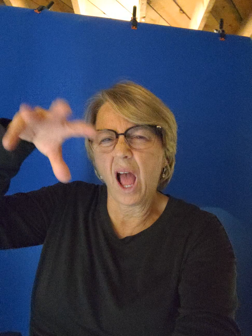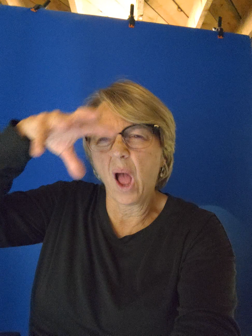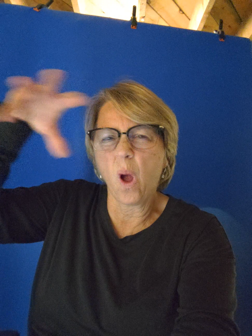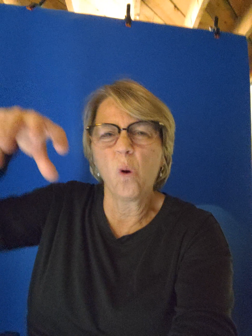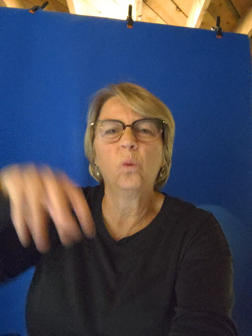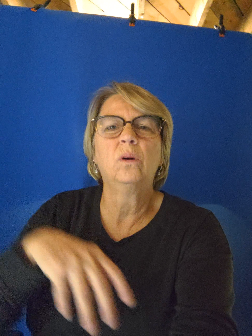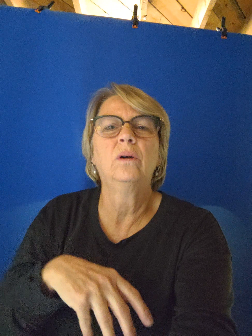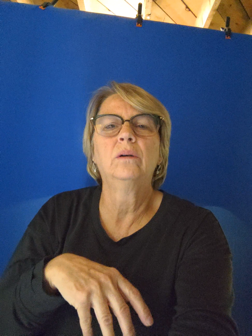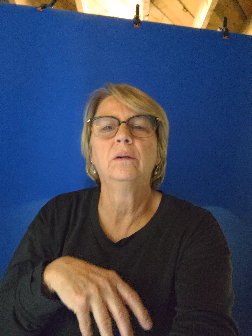cloud